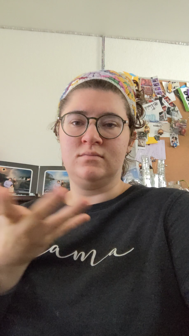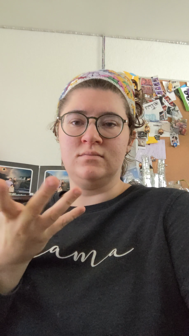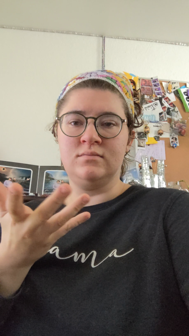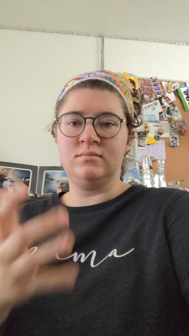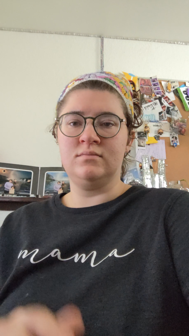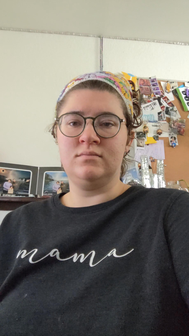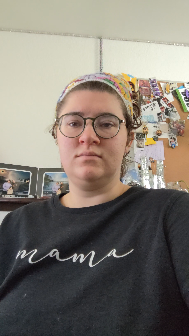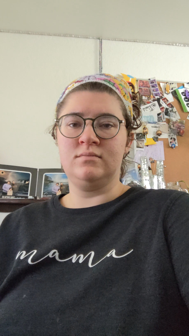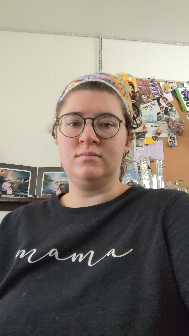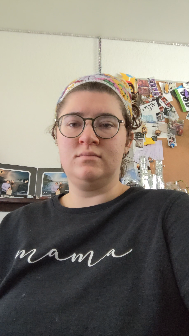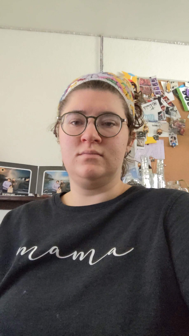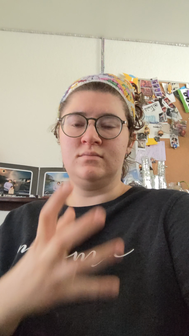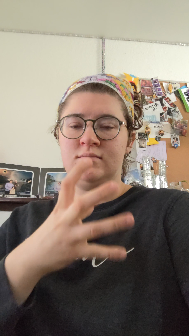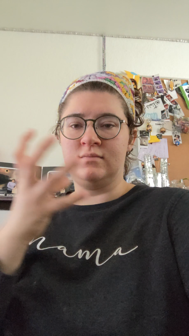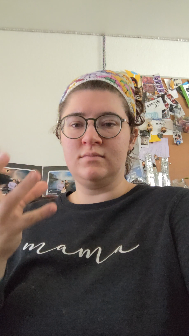much